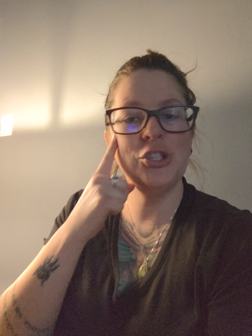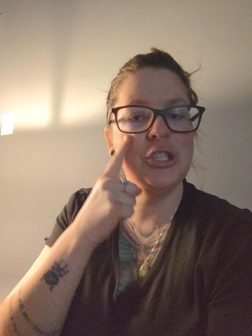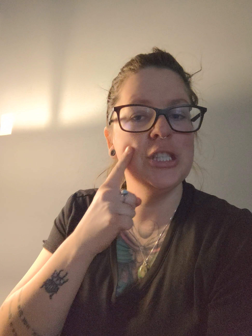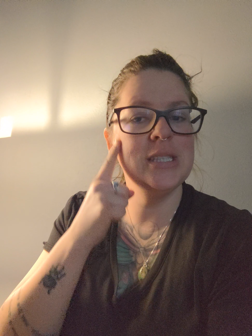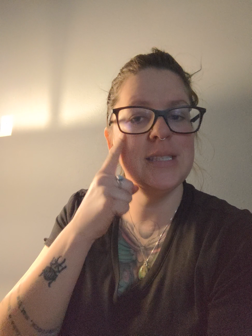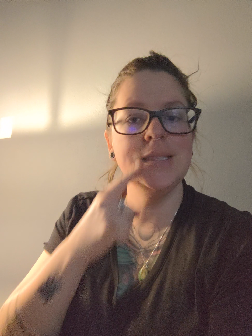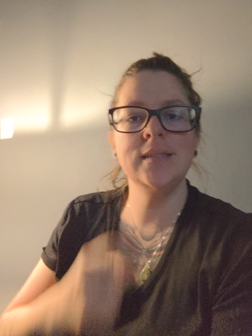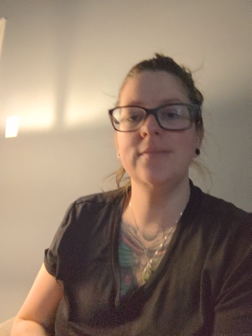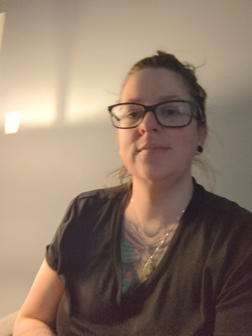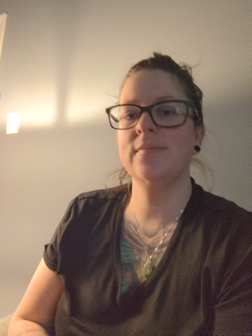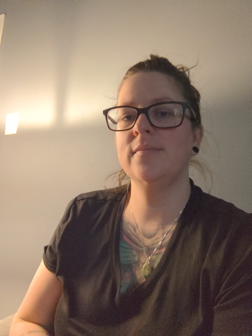cheek